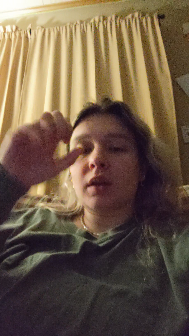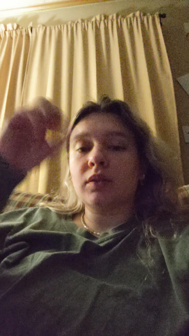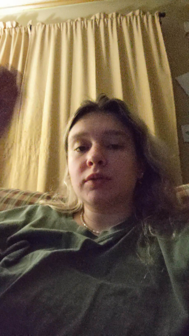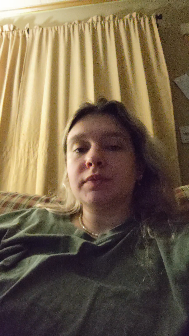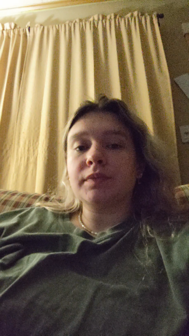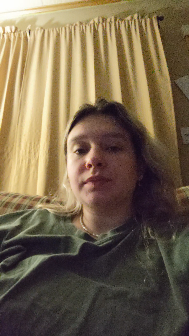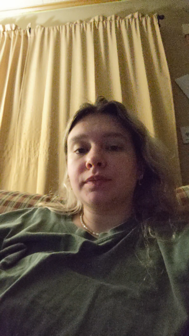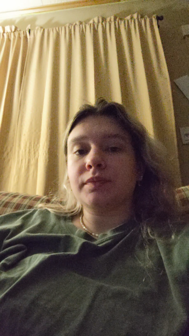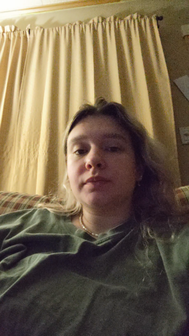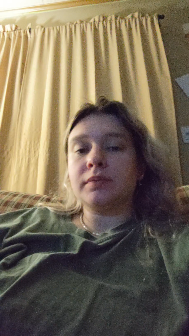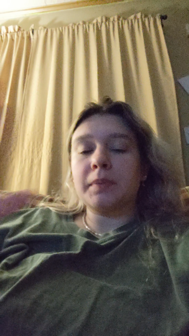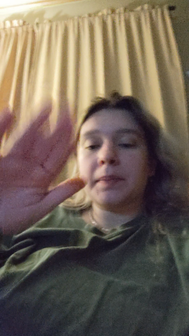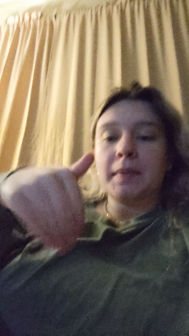pants